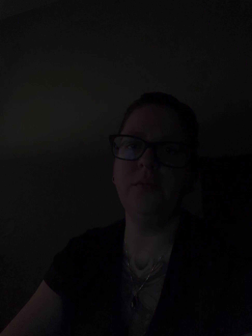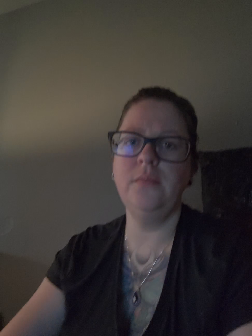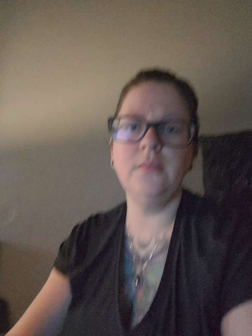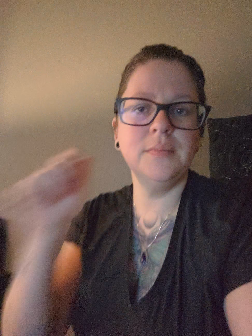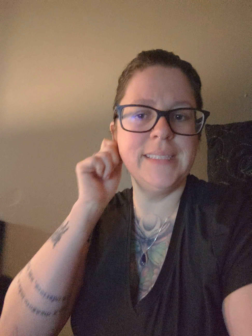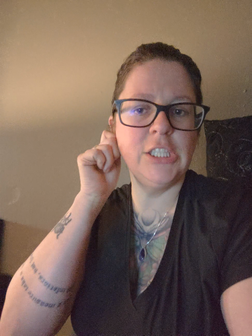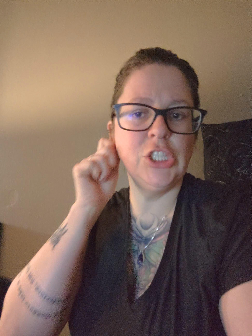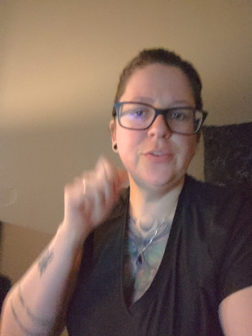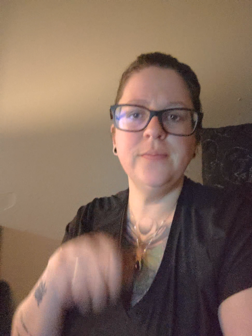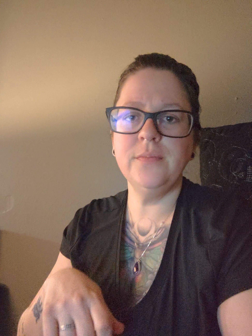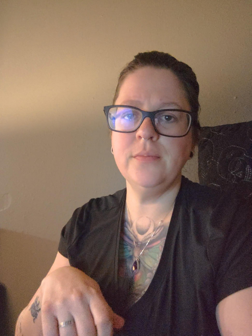ear